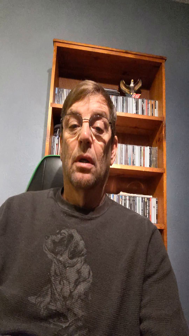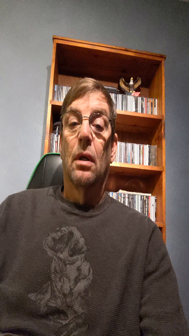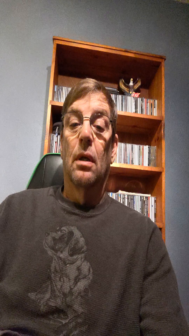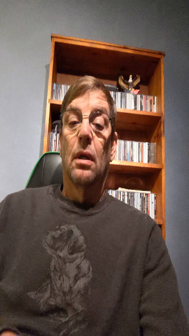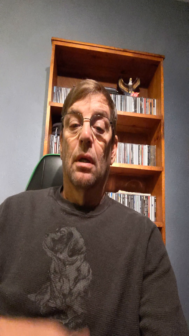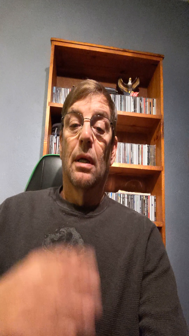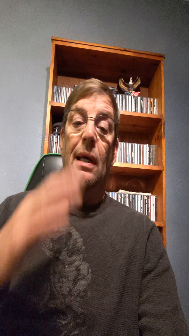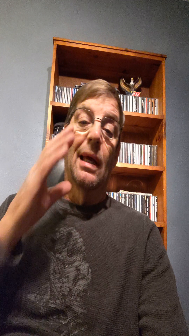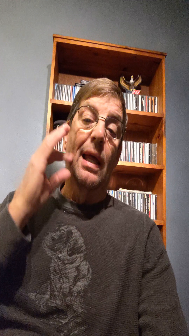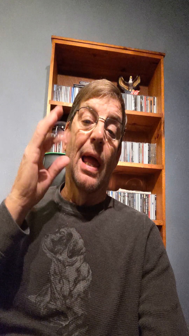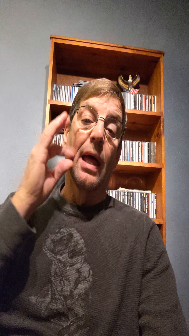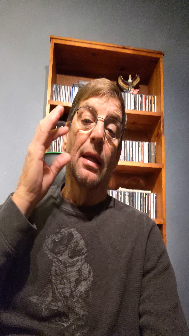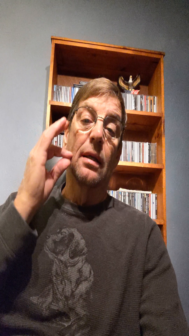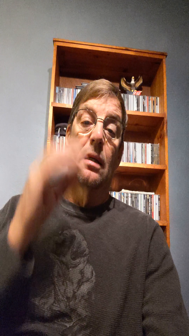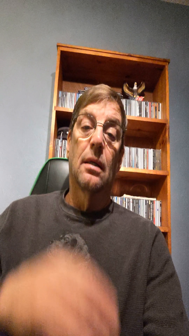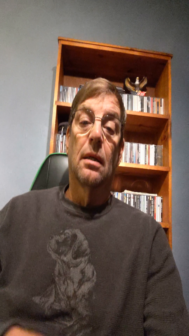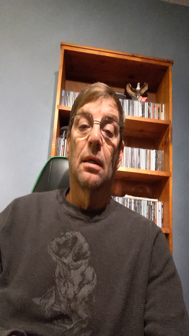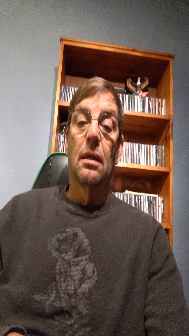cat